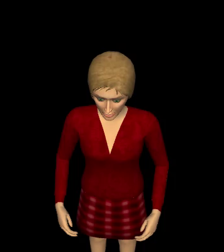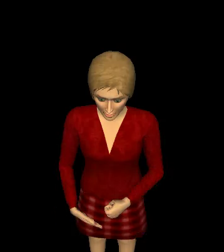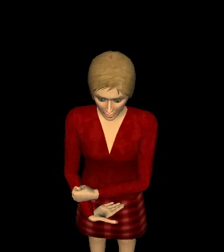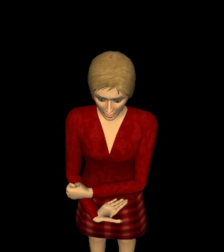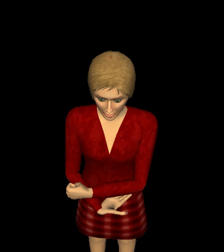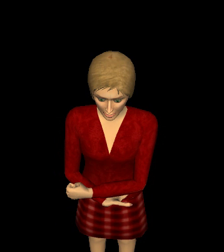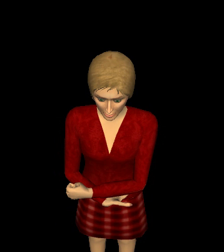يساعد